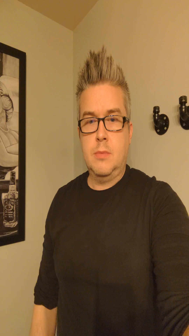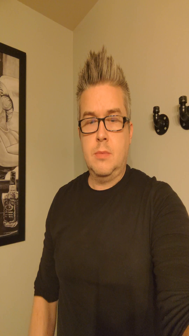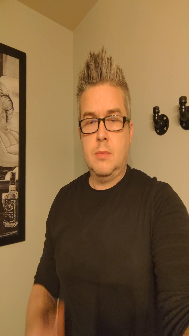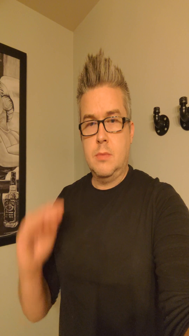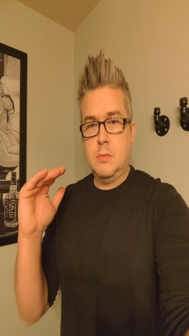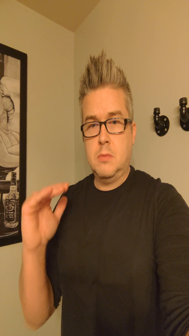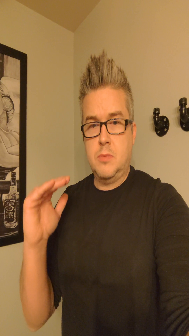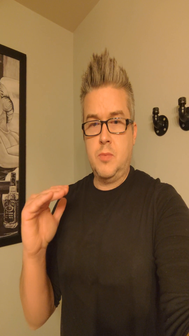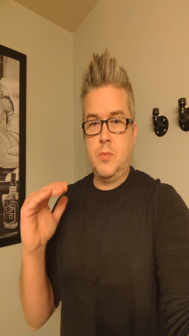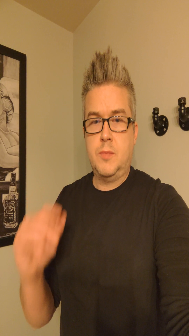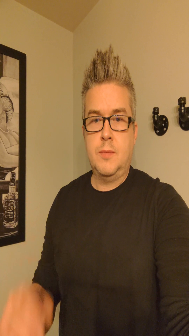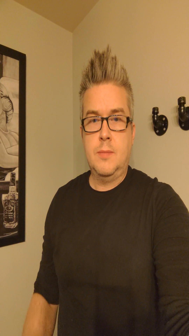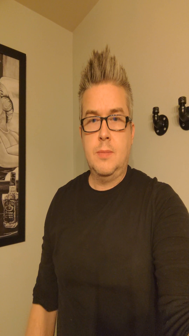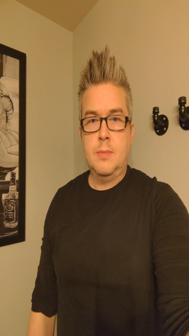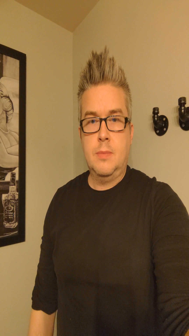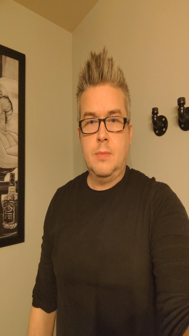child